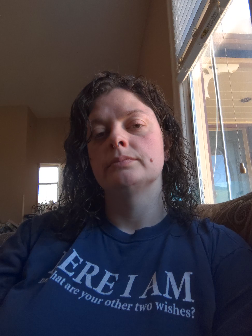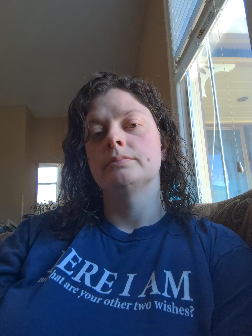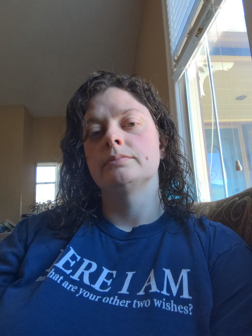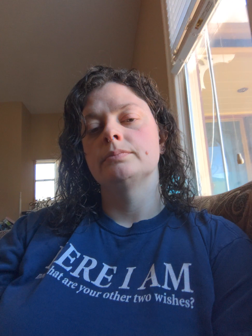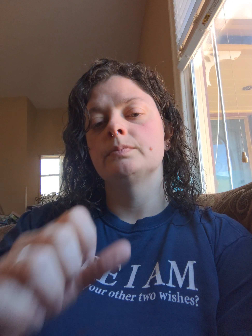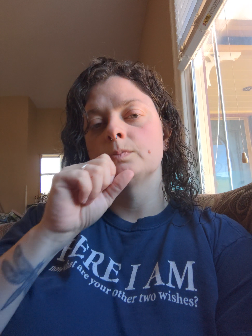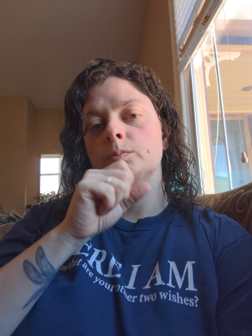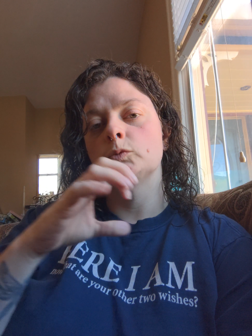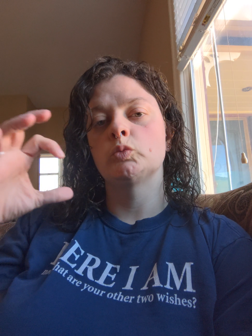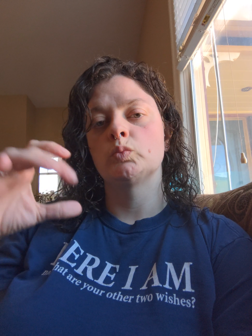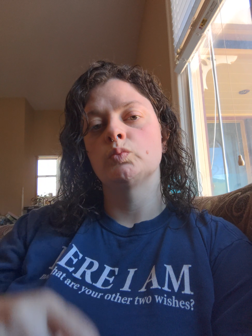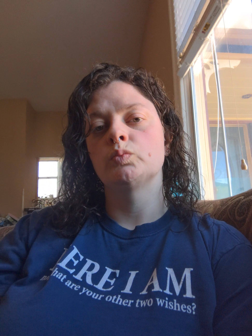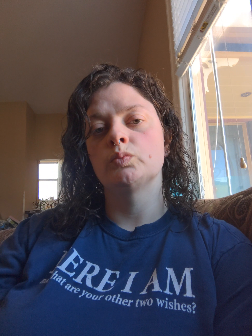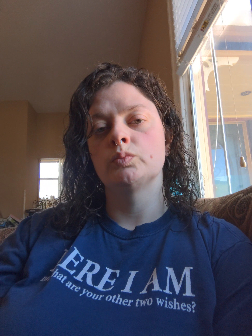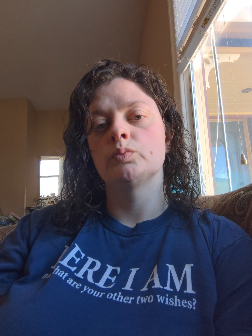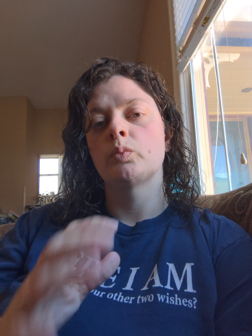balloon